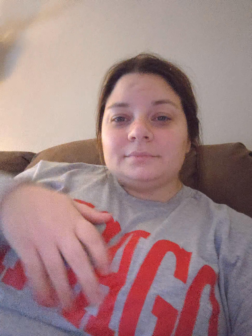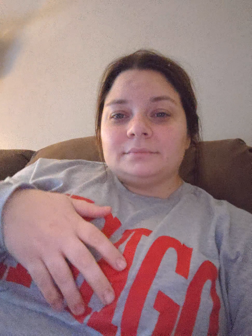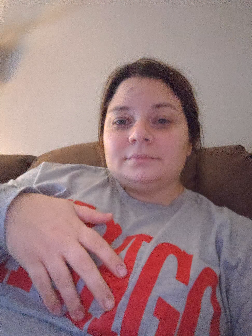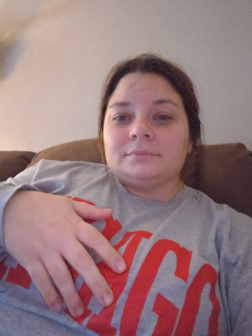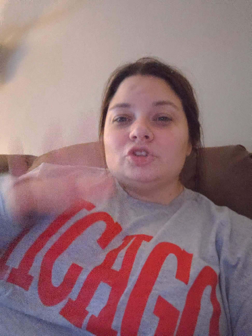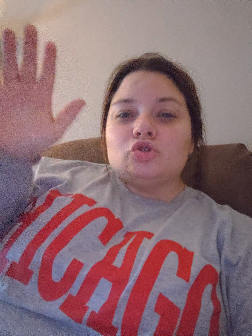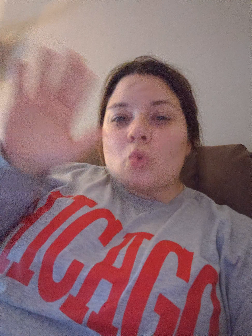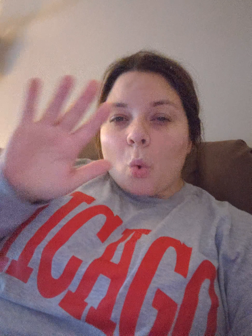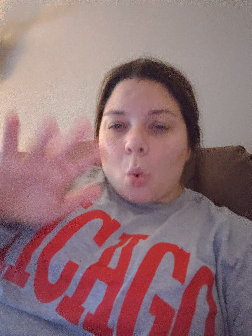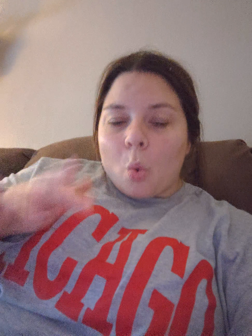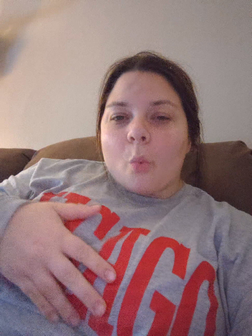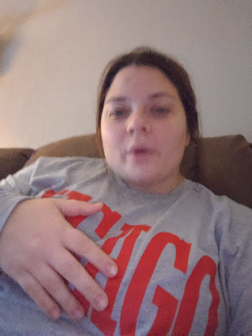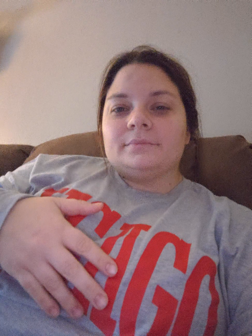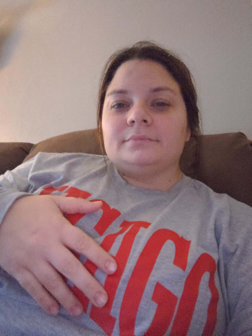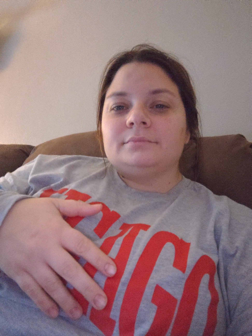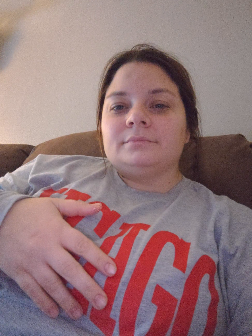snow